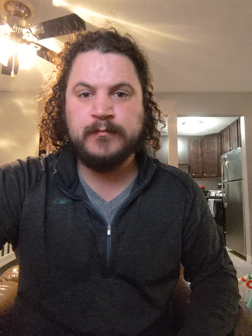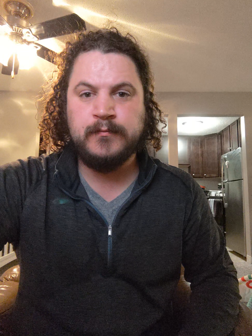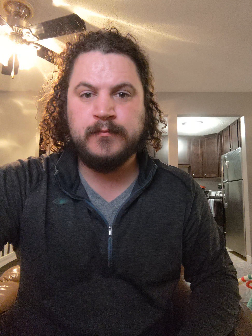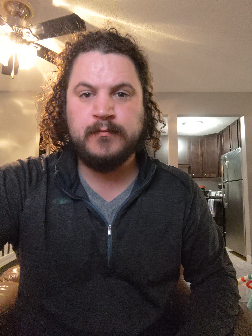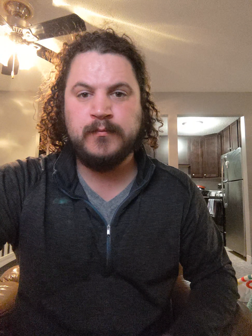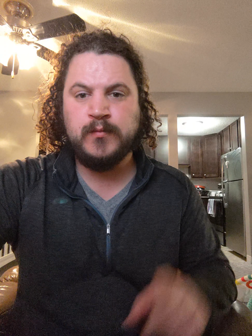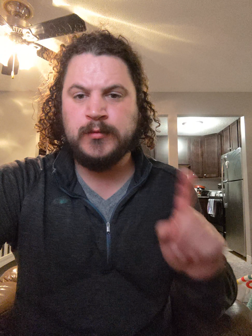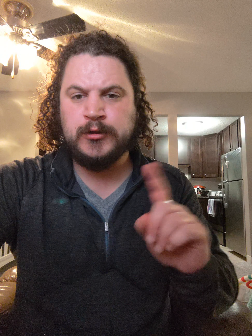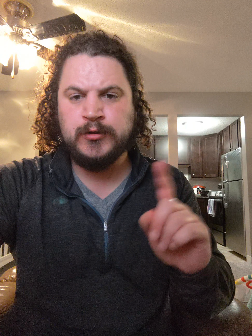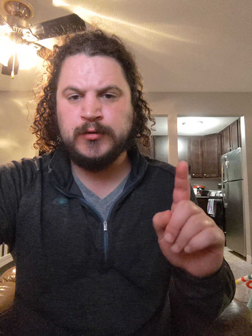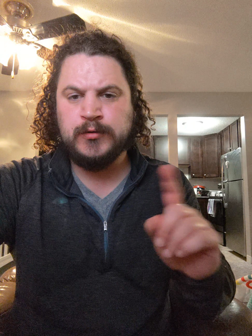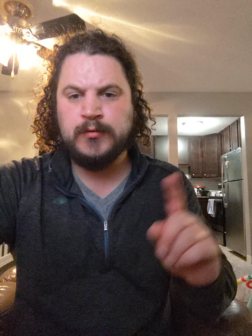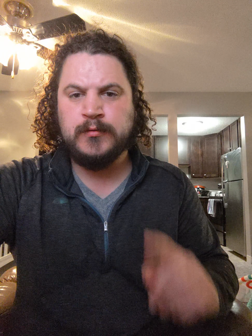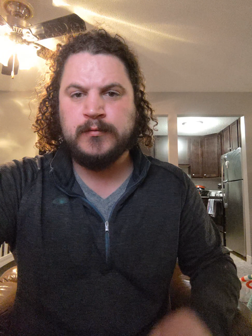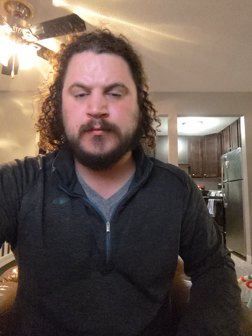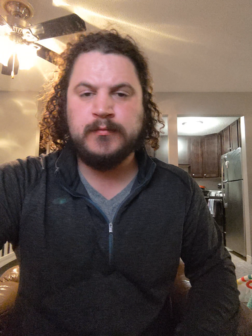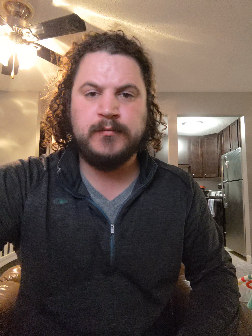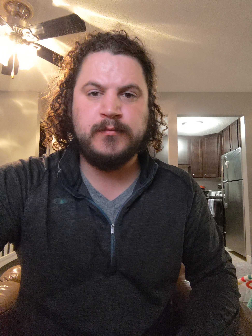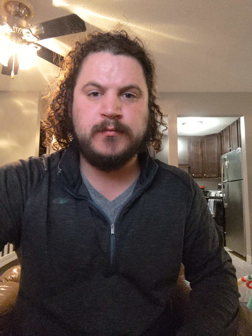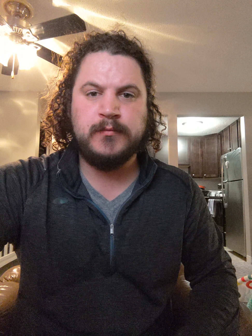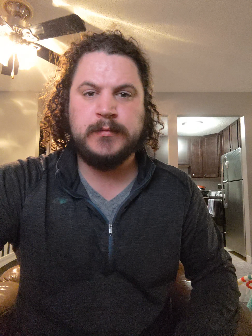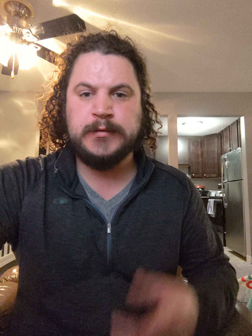where